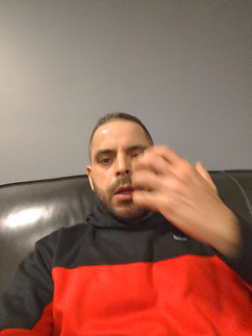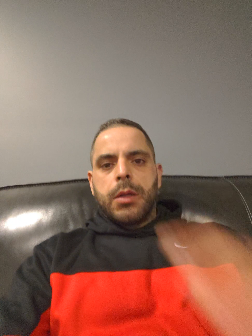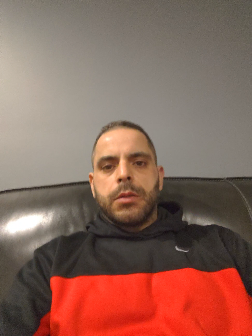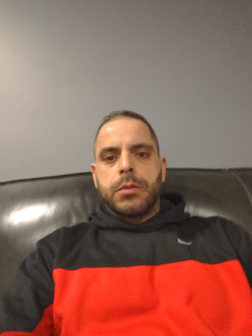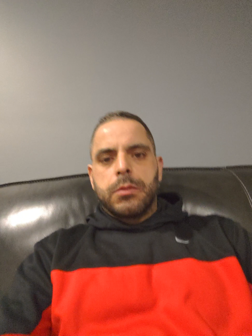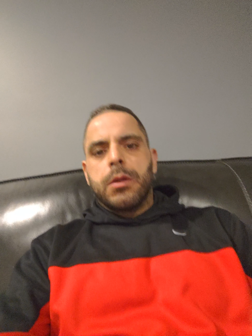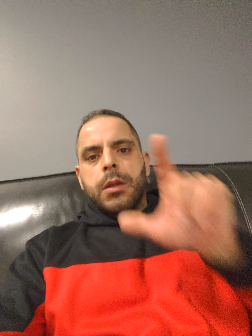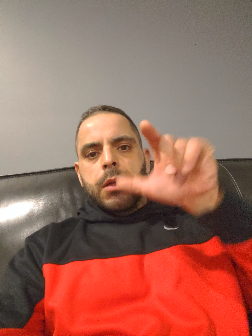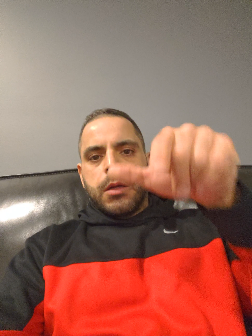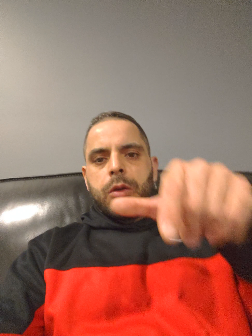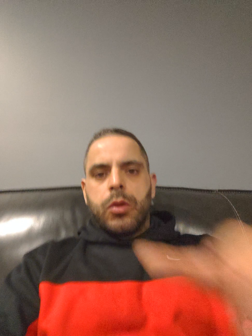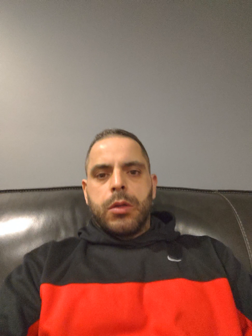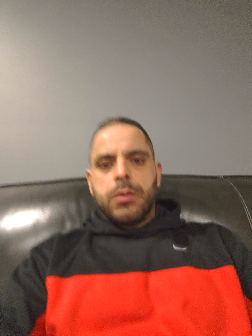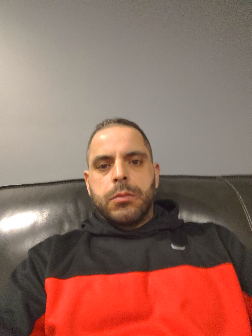later